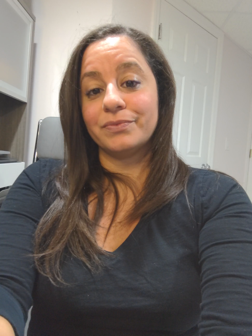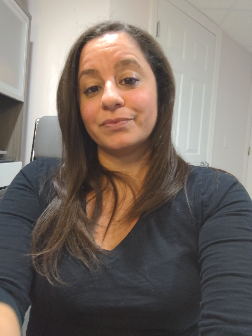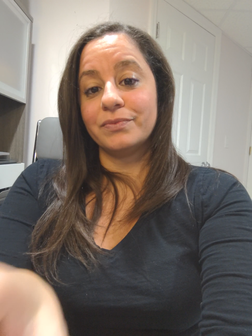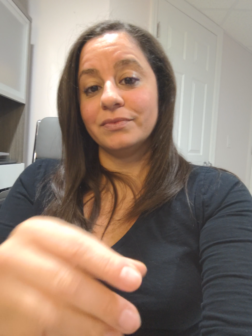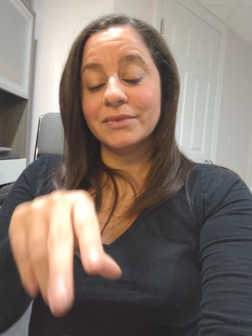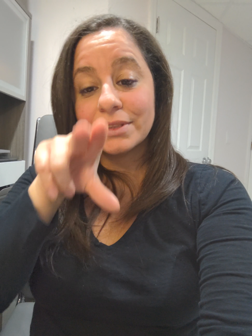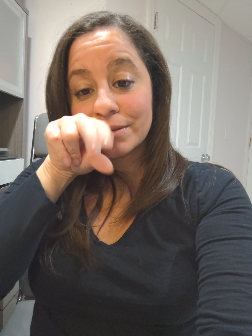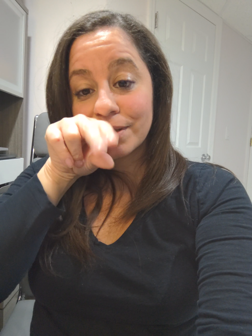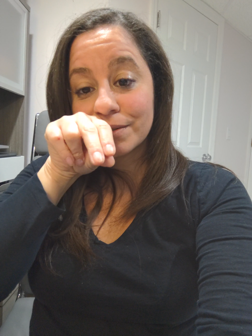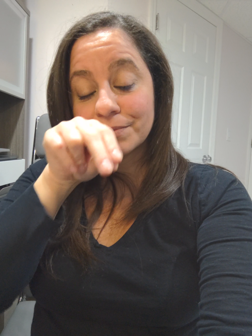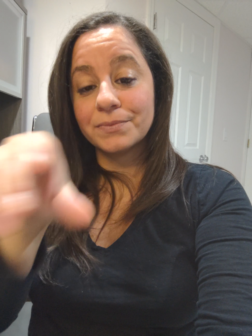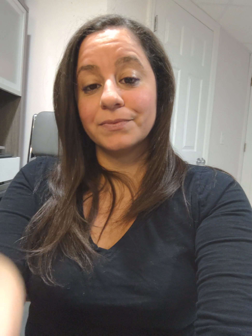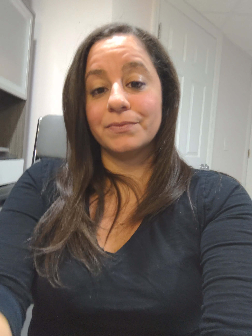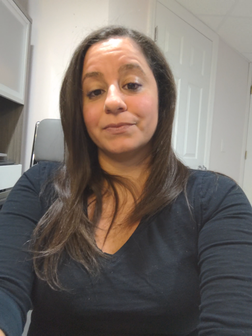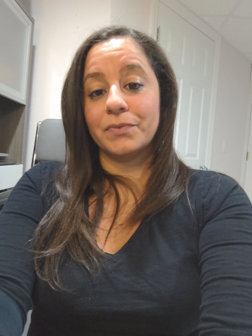duck